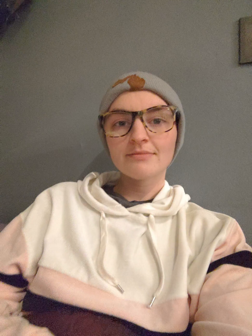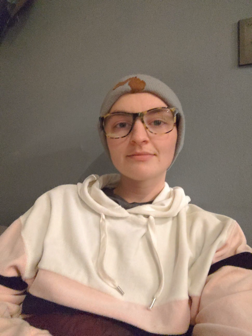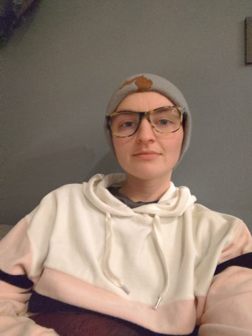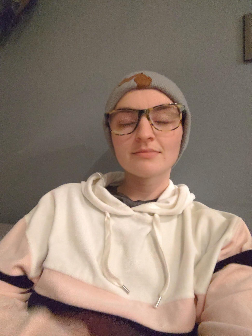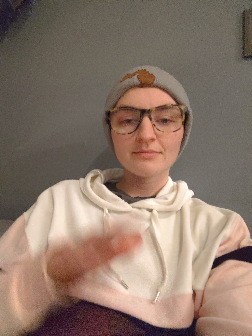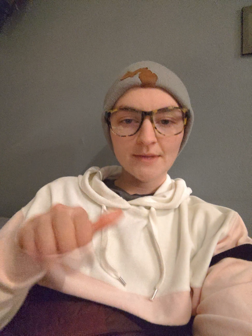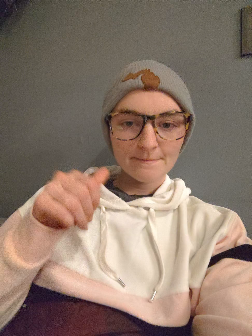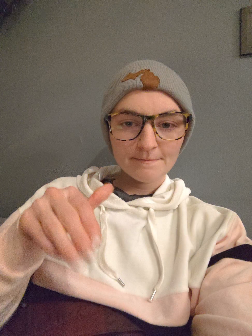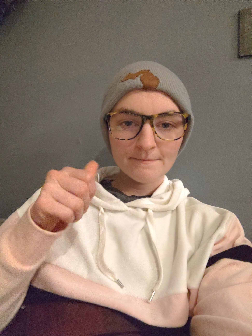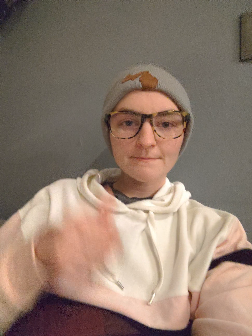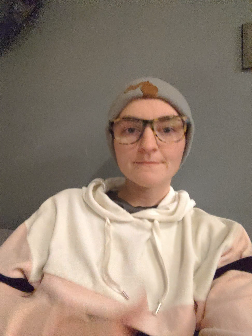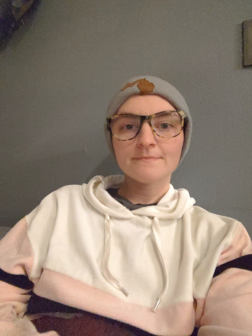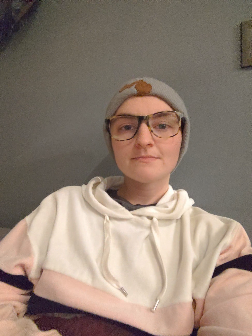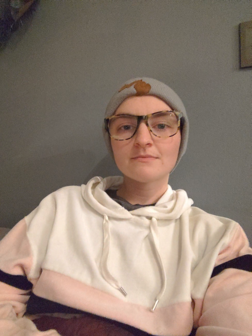jeans